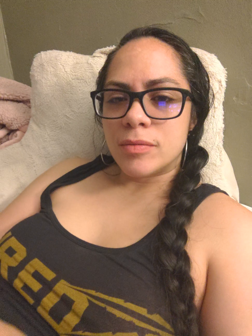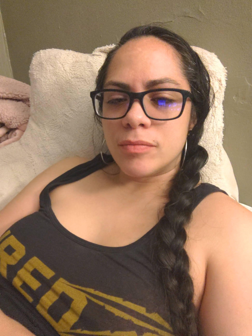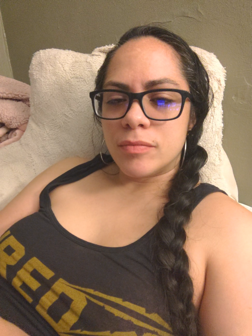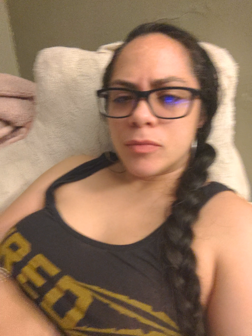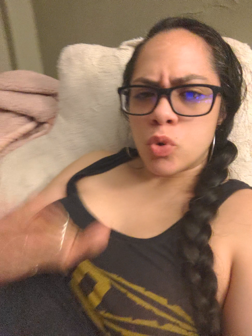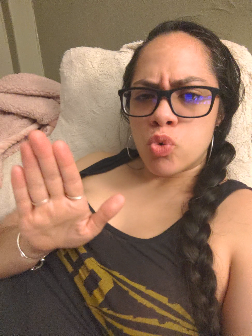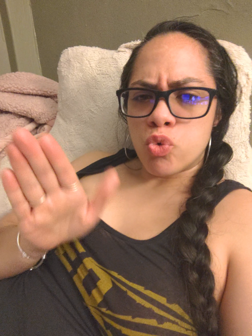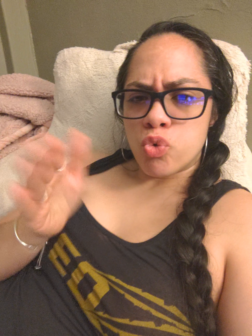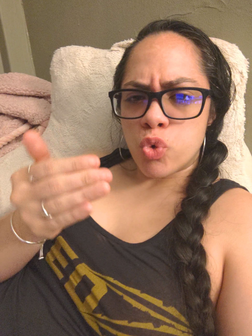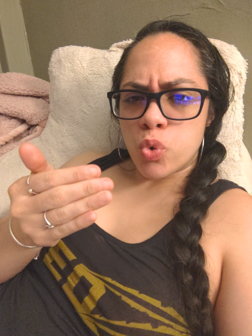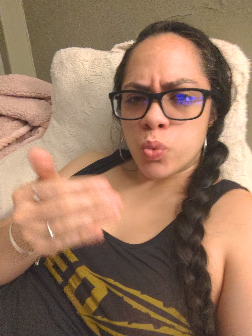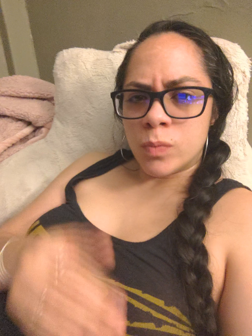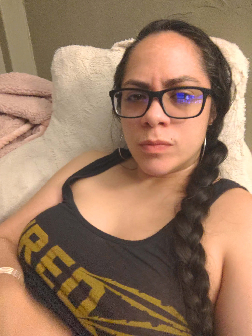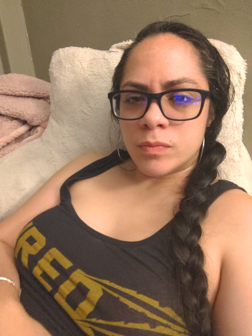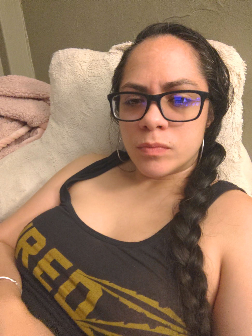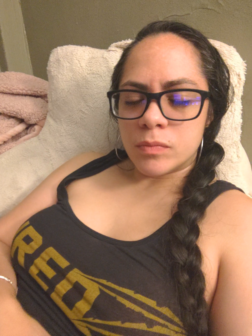room